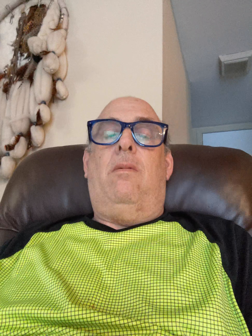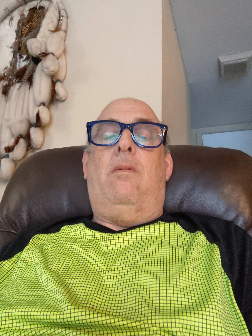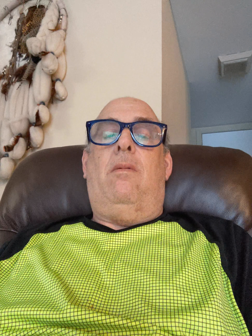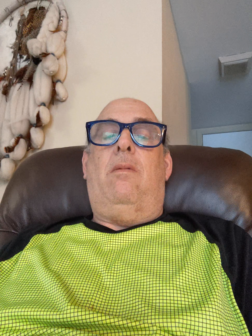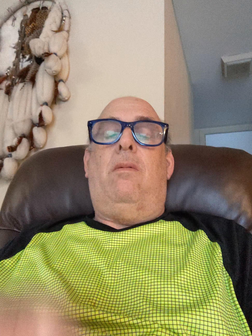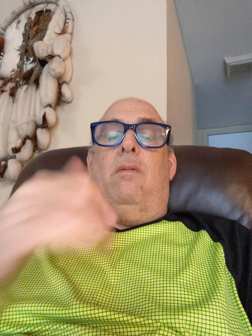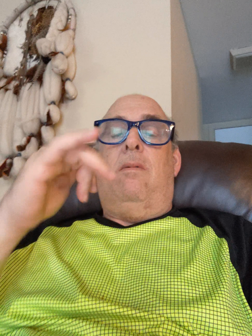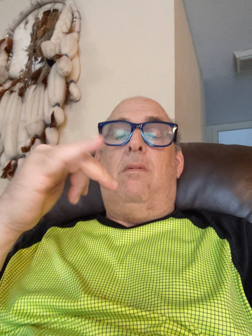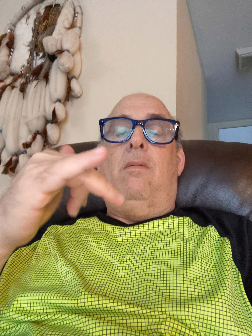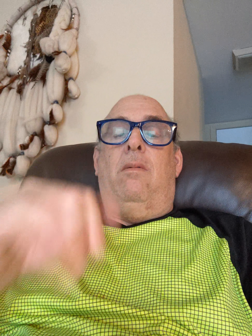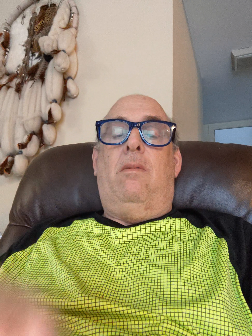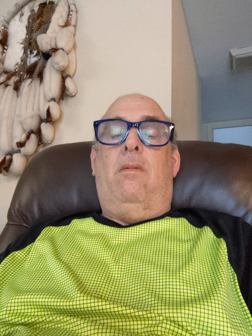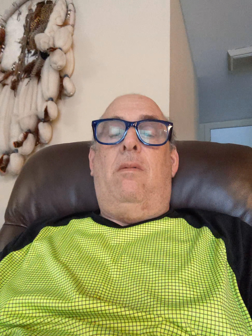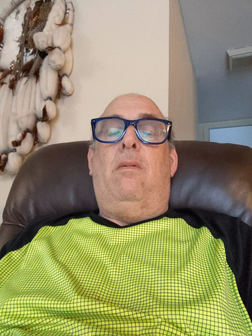yellow